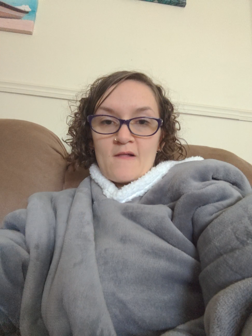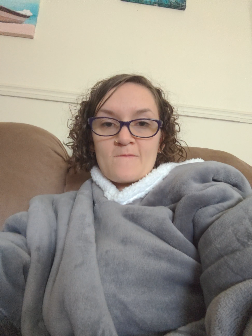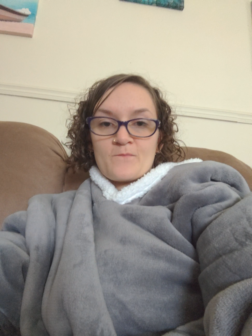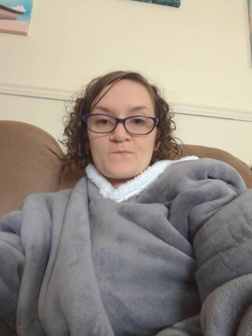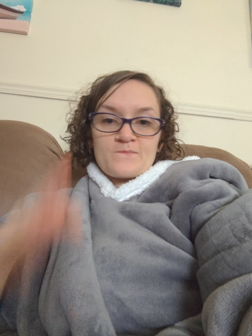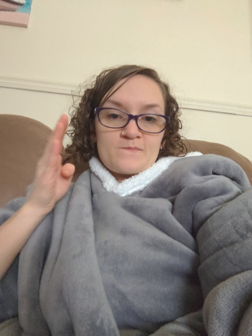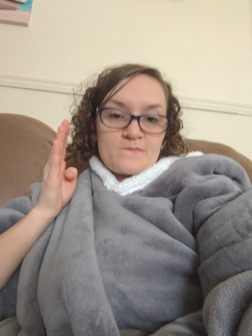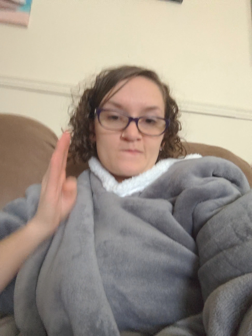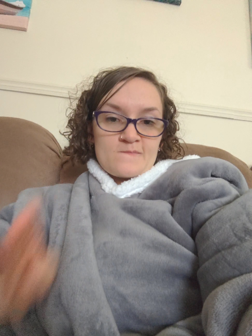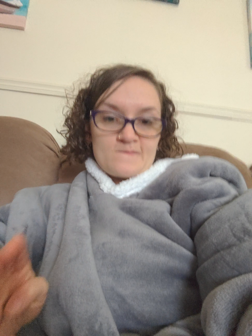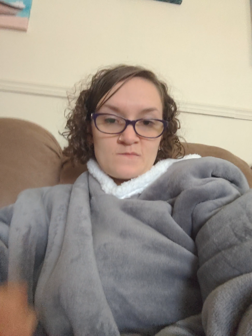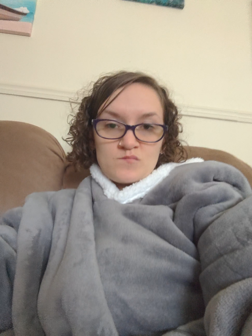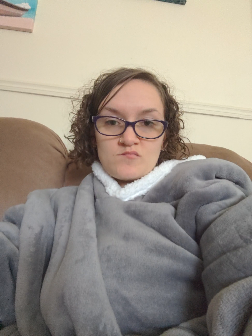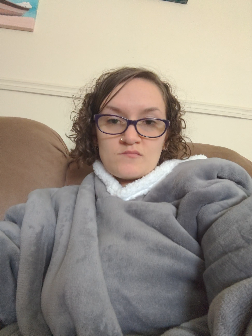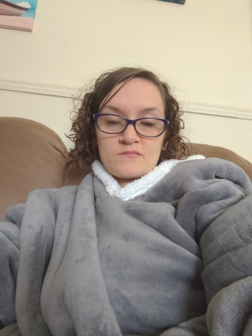beside